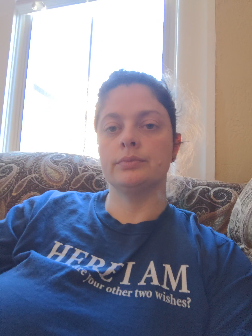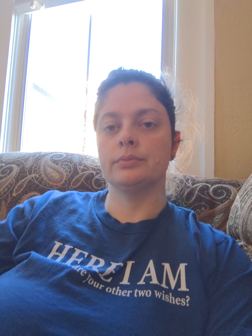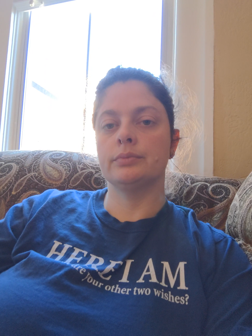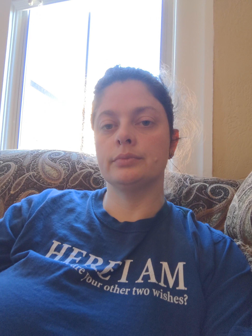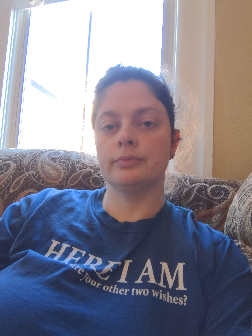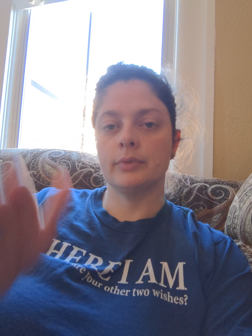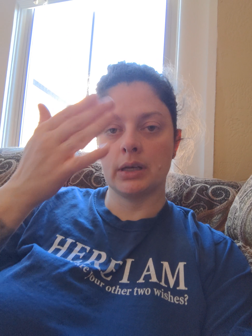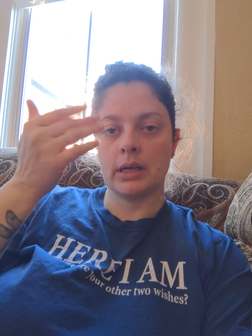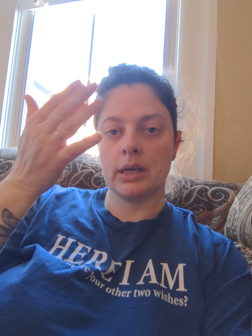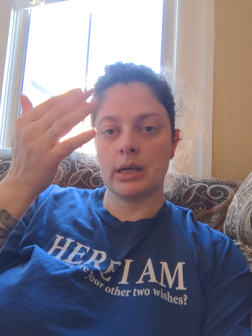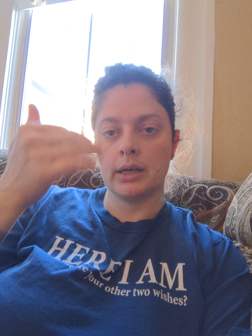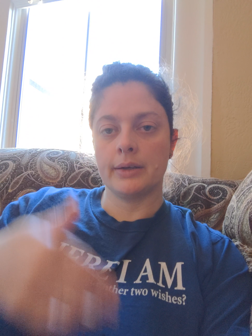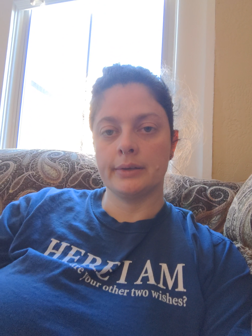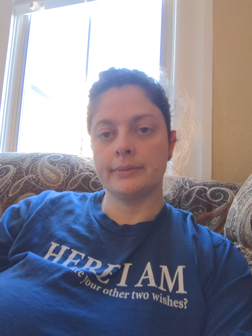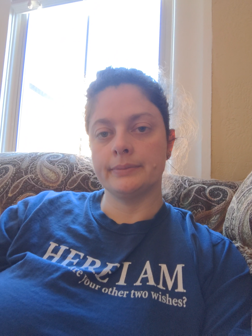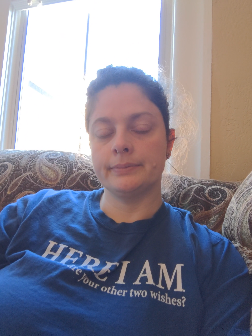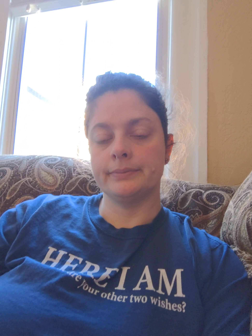flag